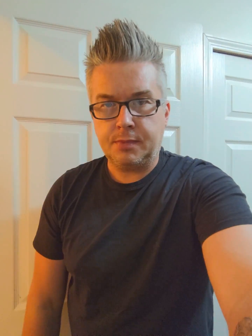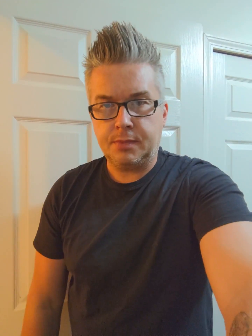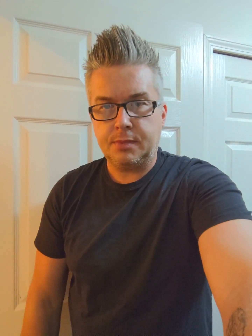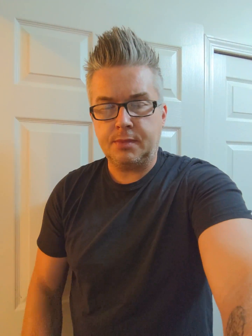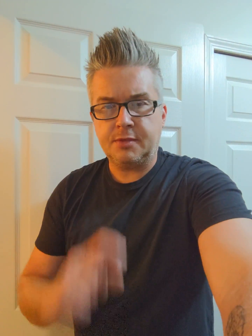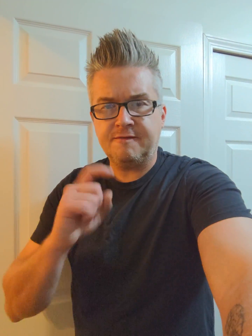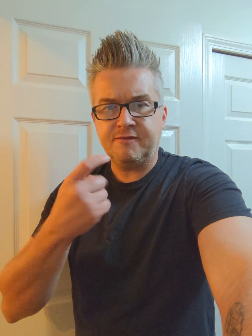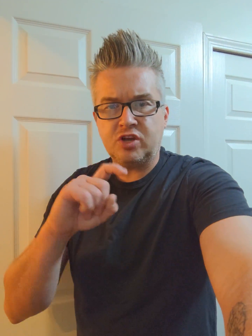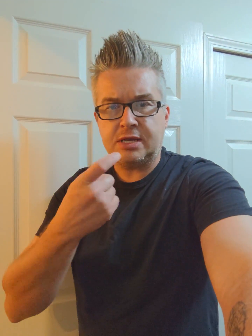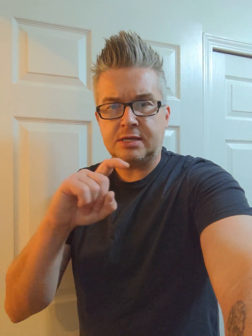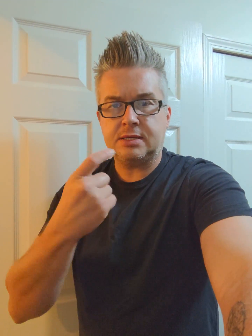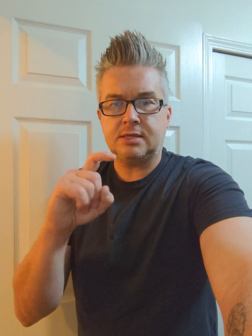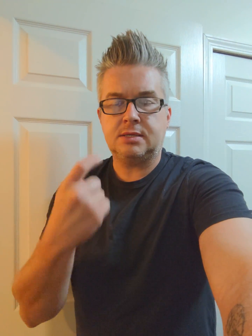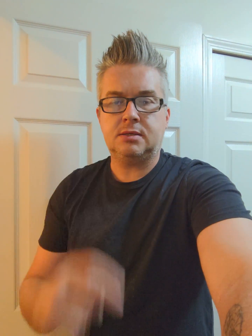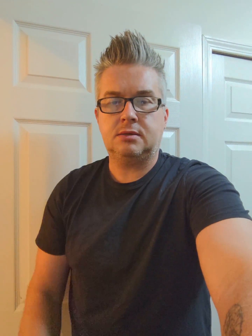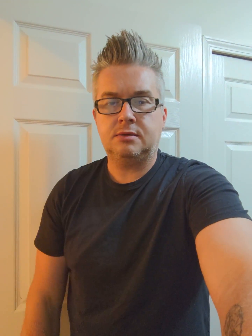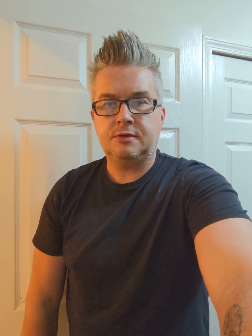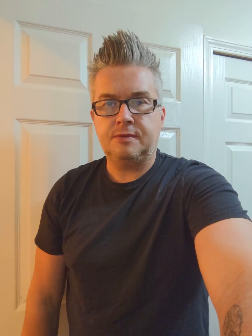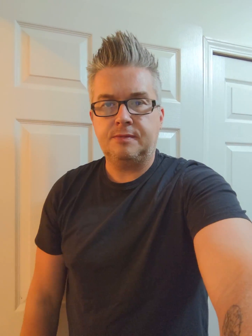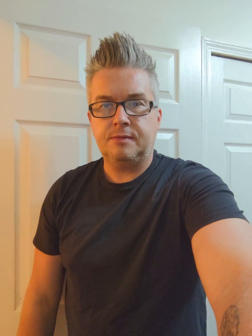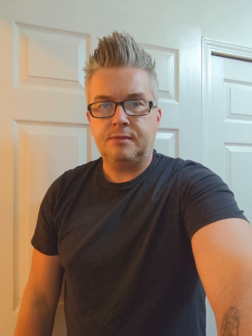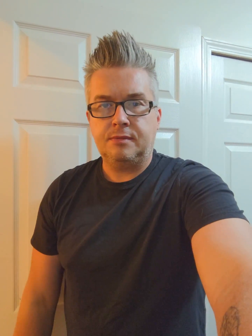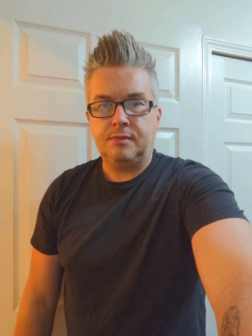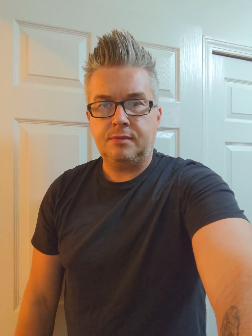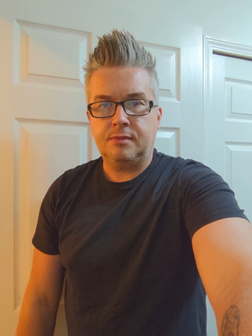friend